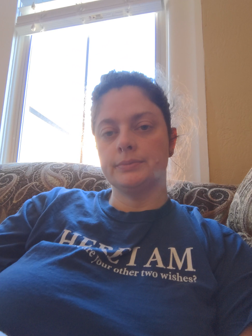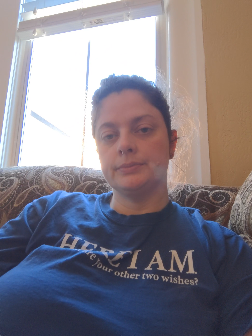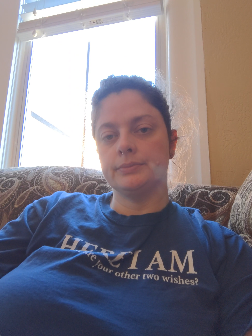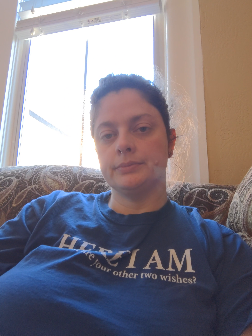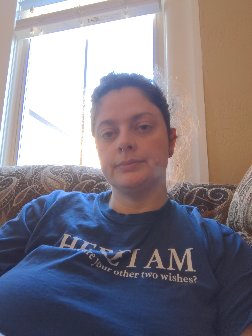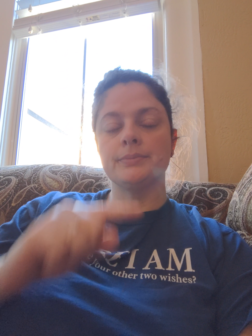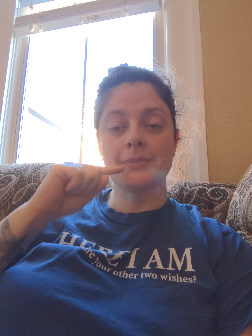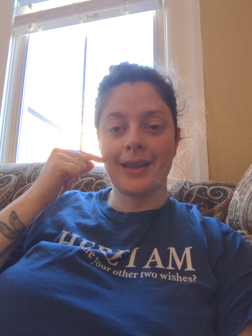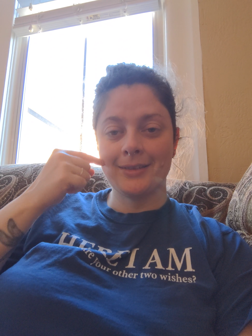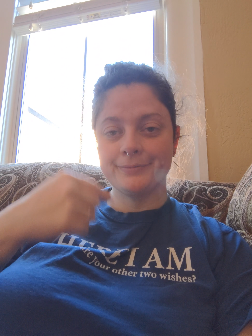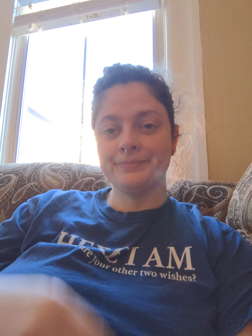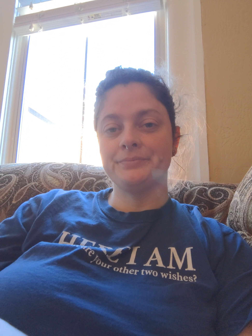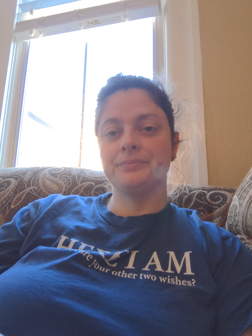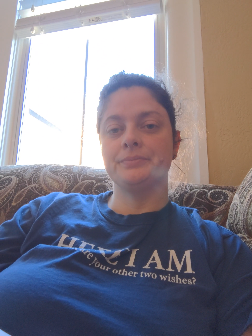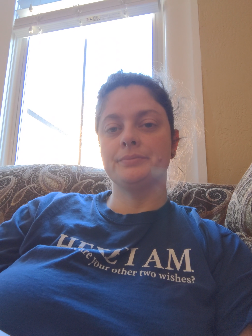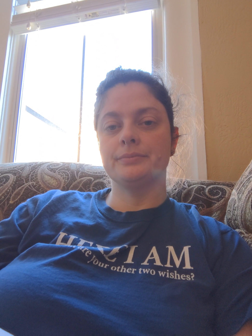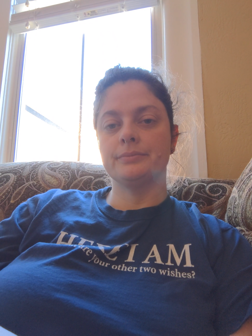smile